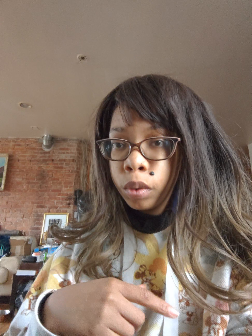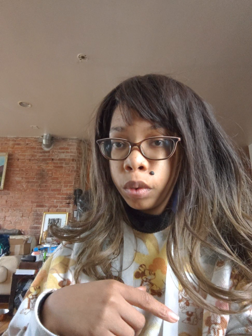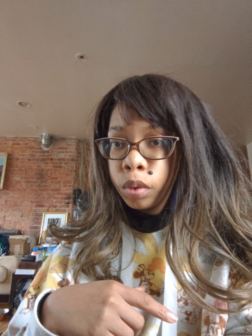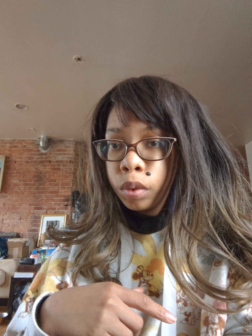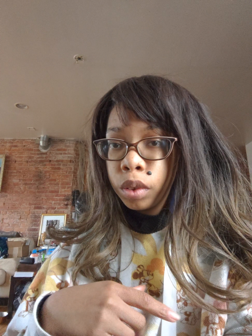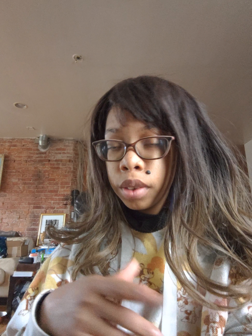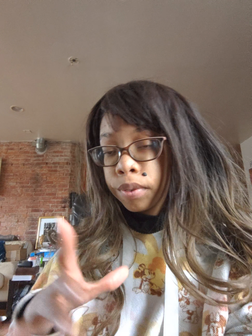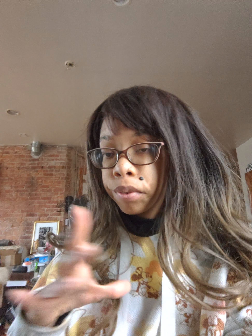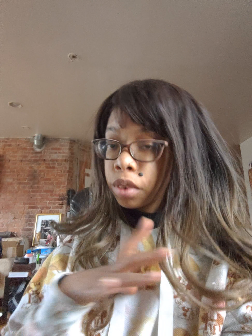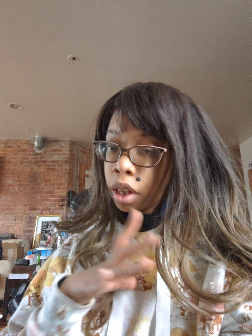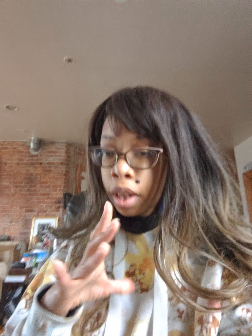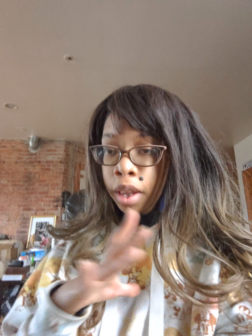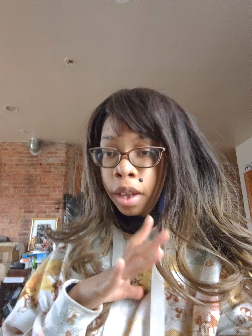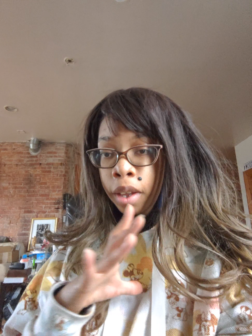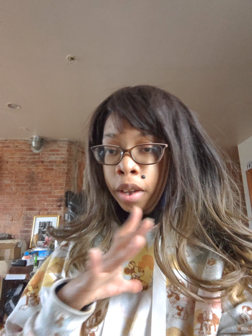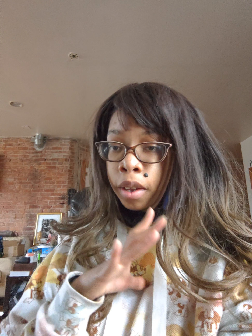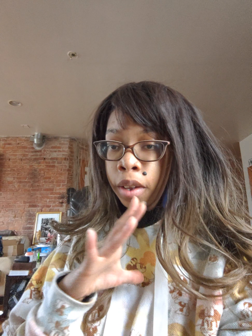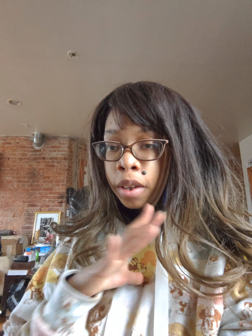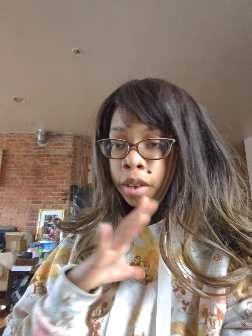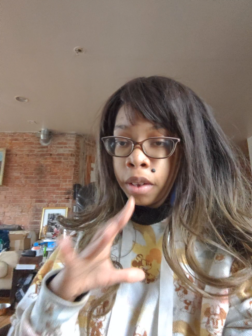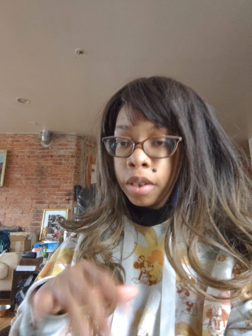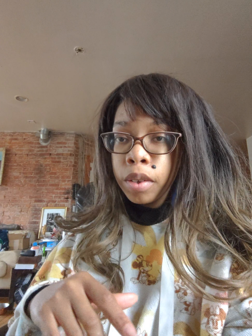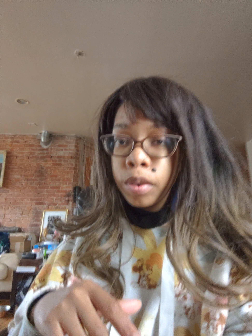fine